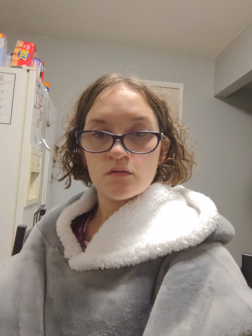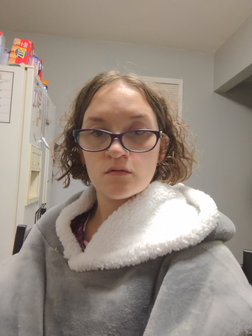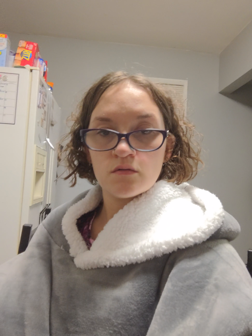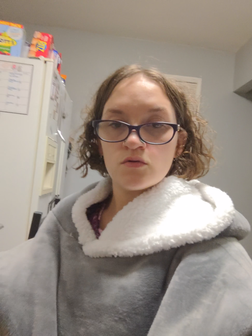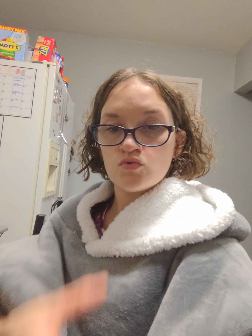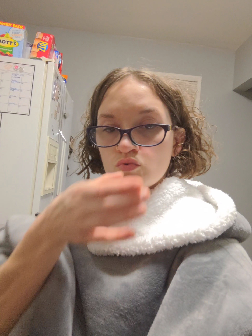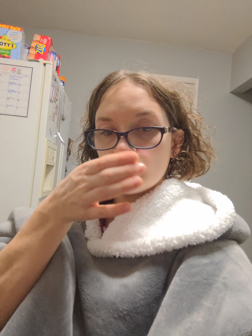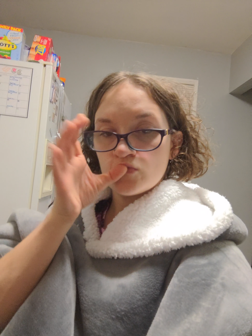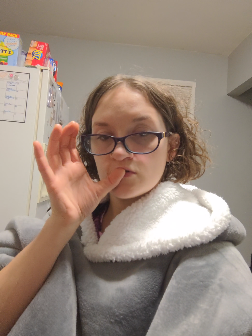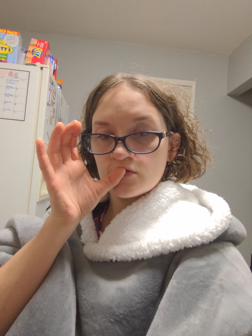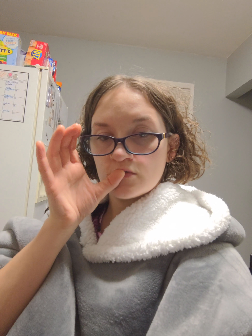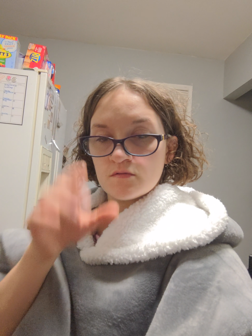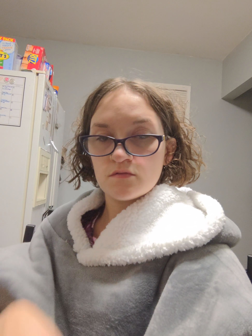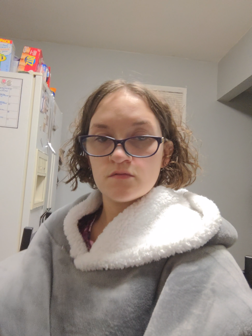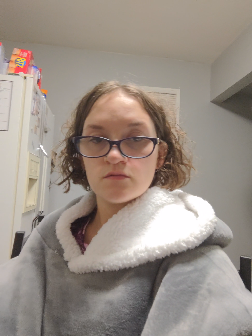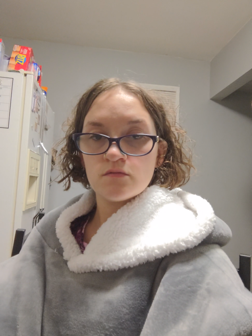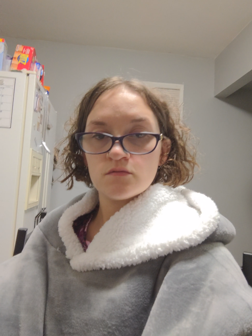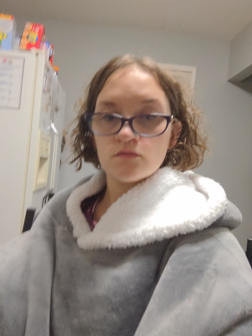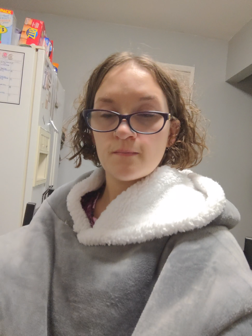drink